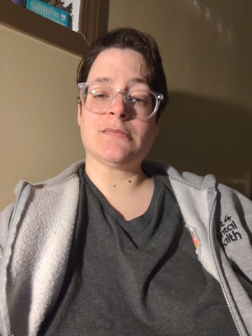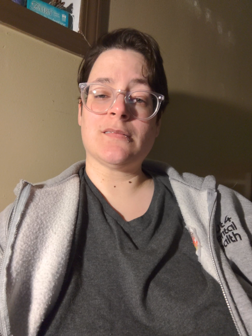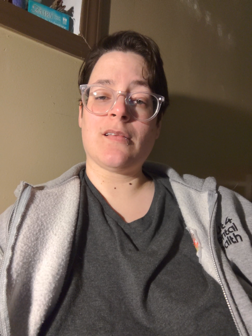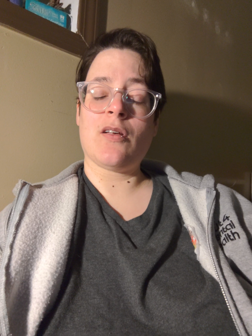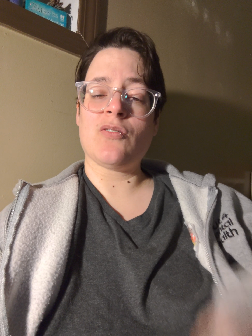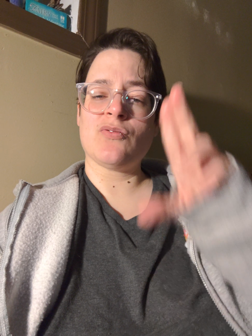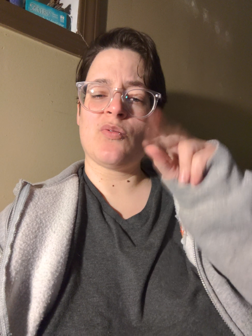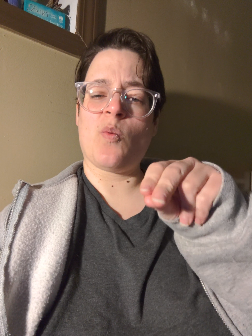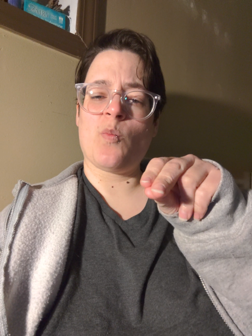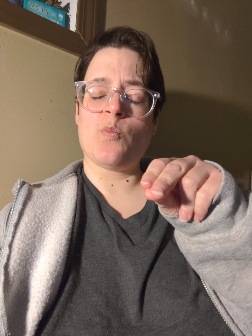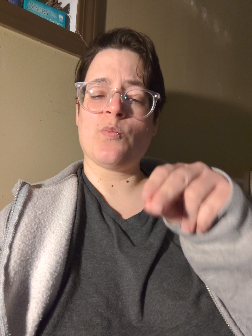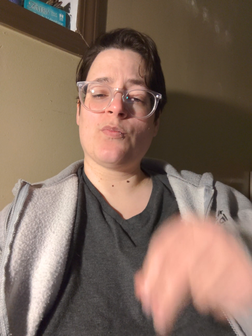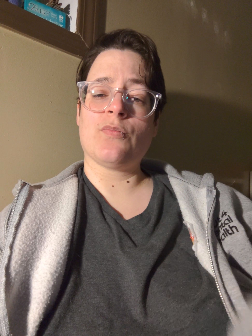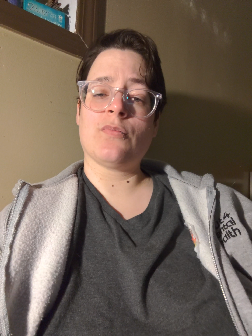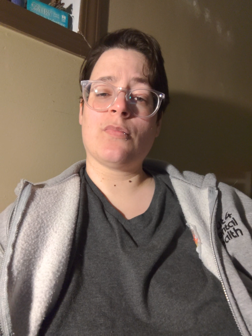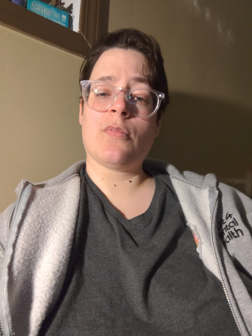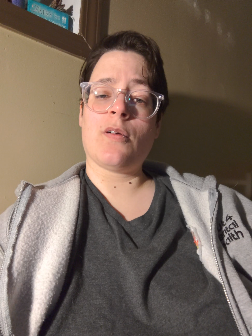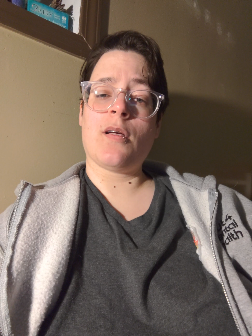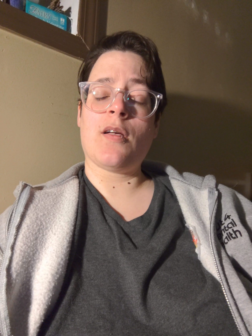no